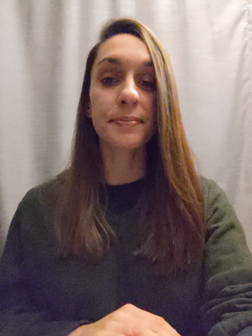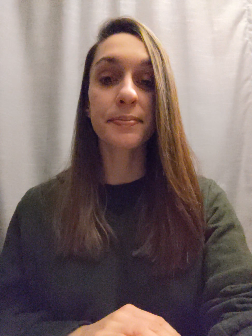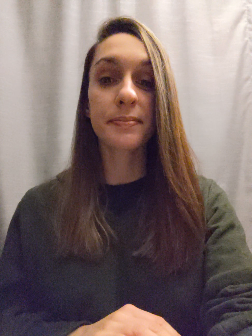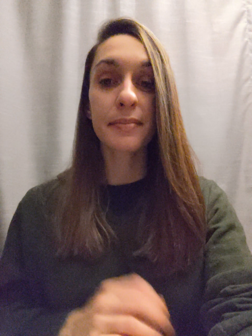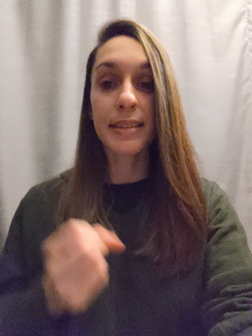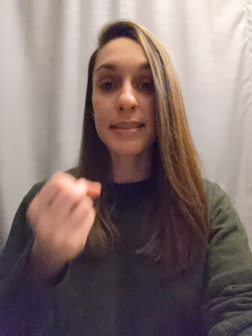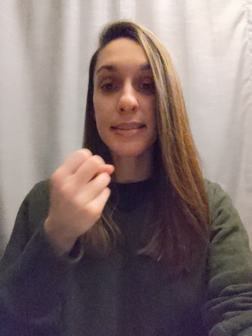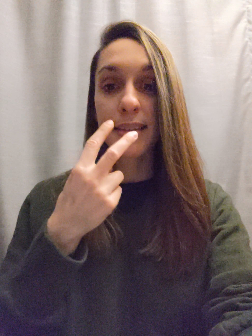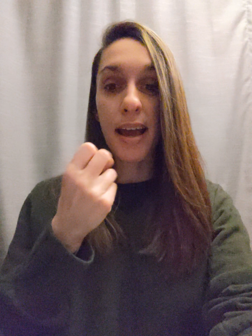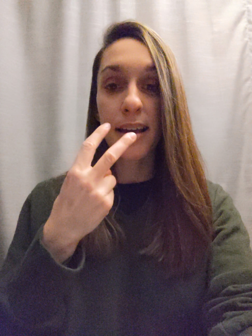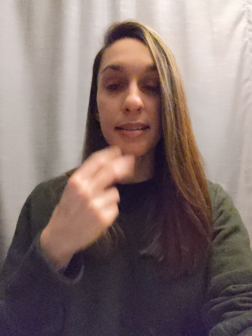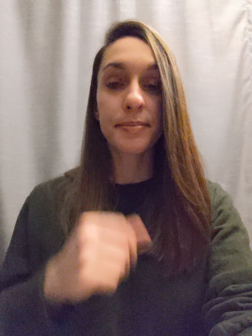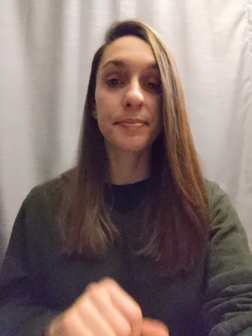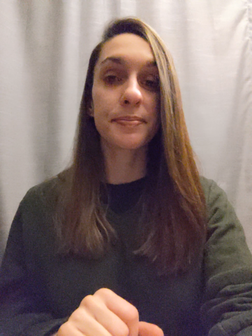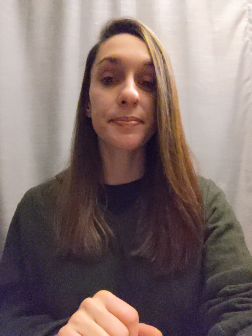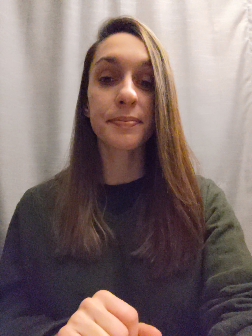snack